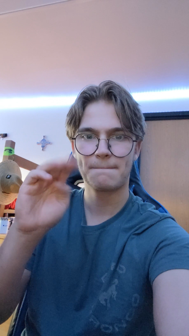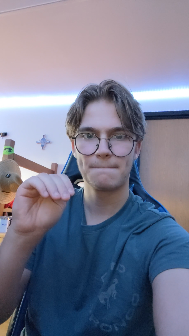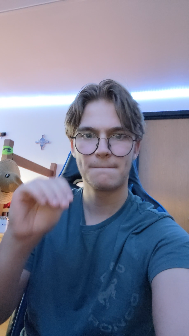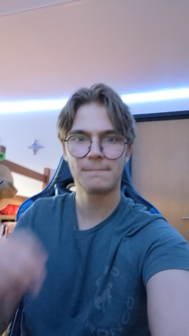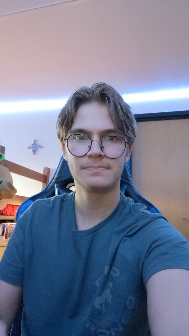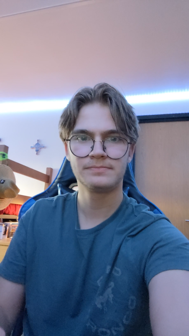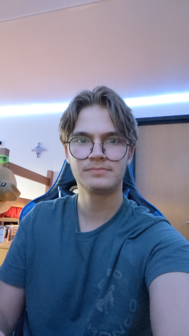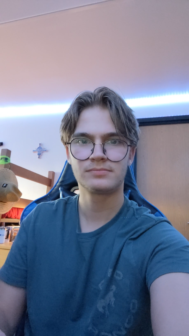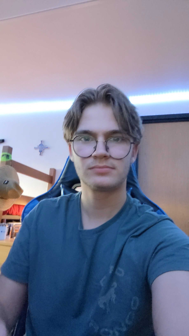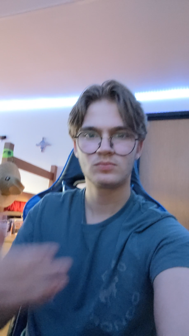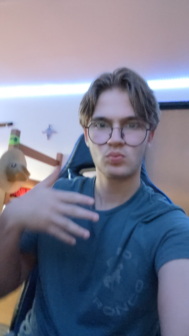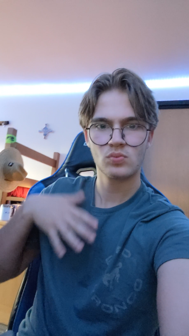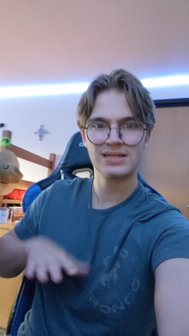dress